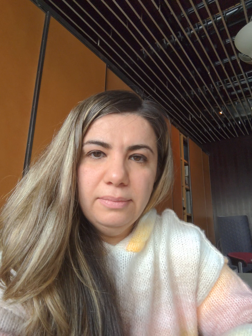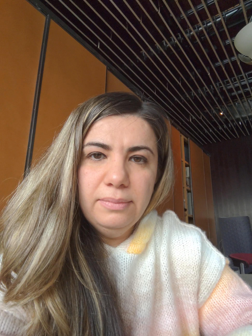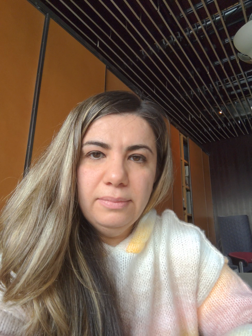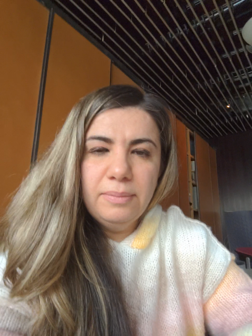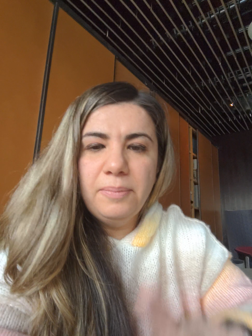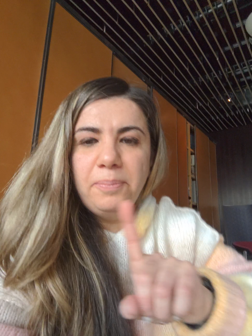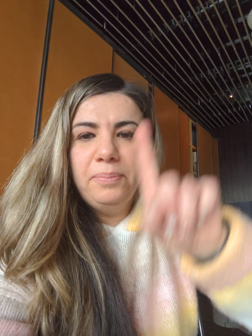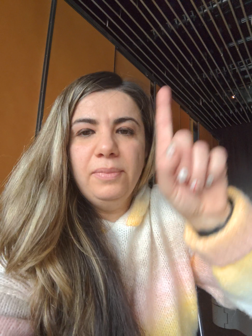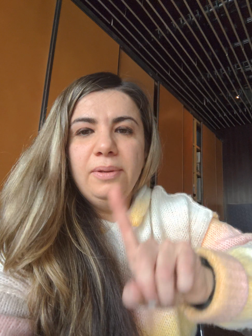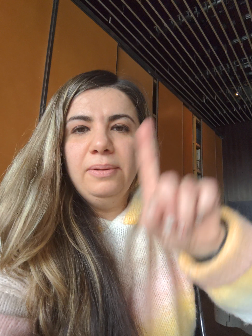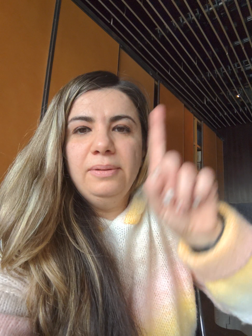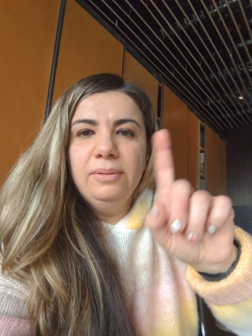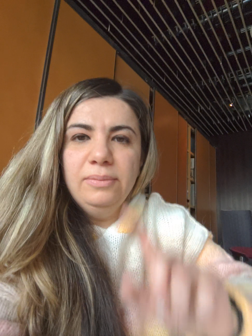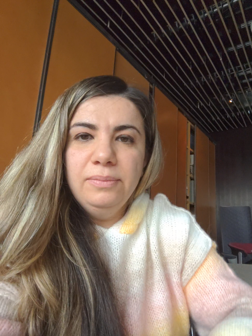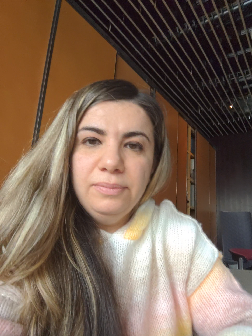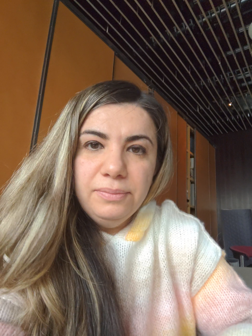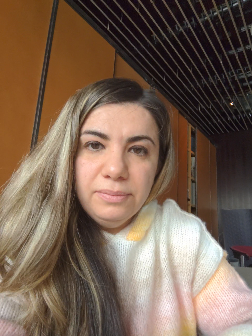stairs